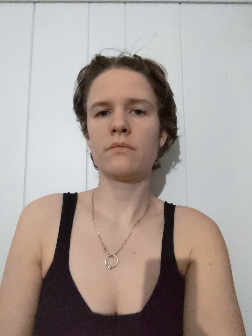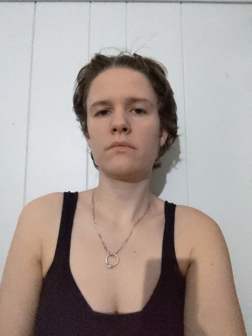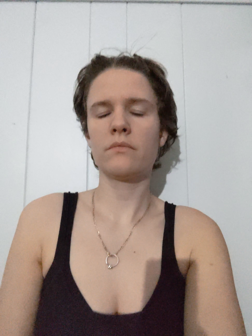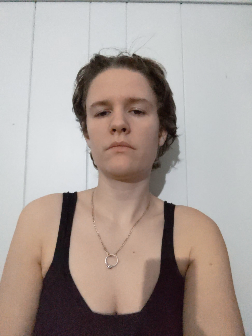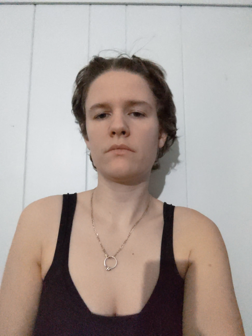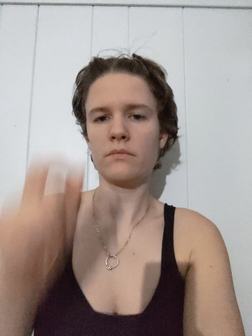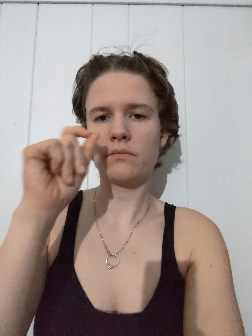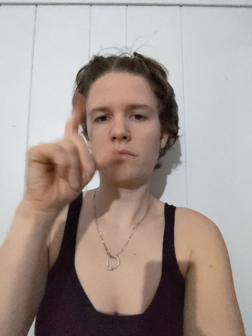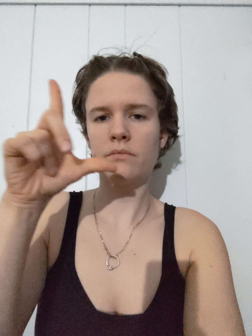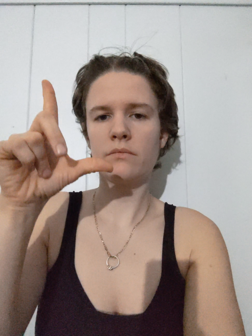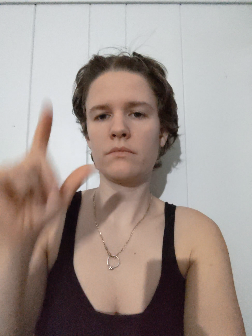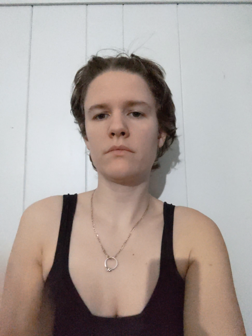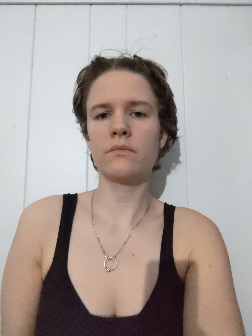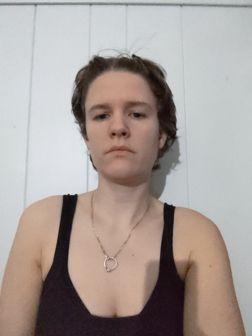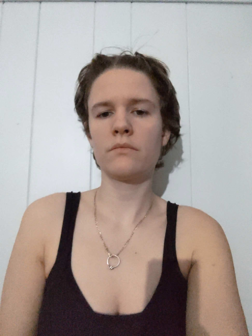wake